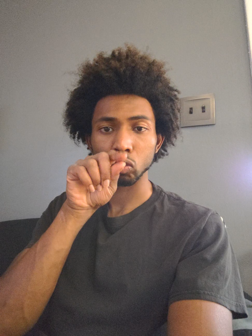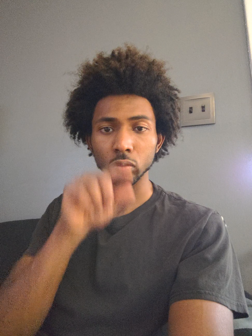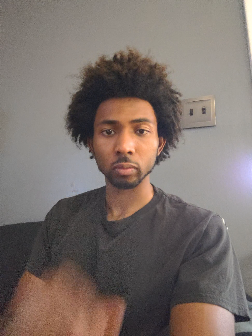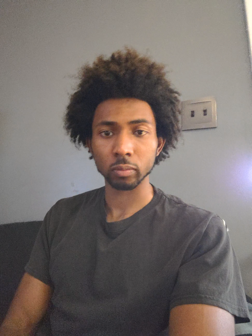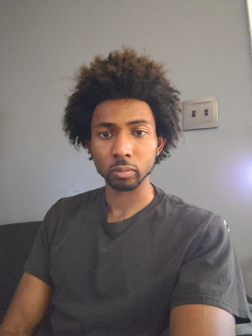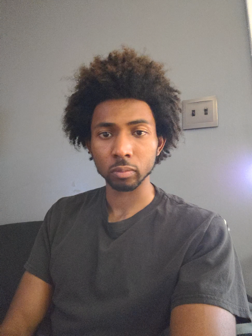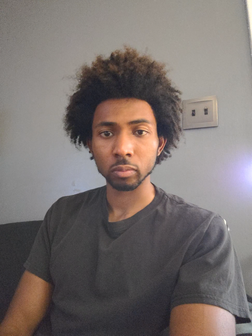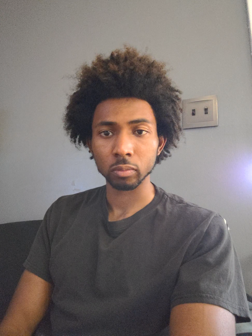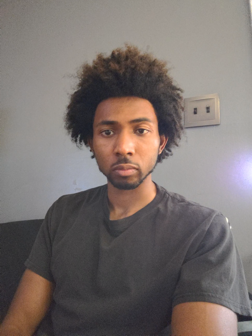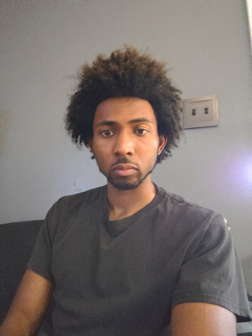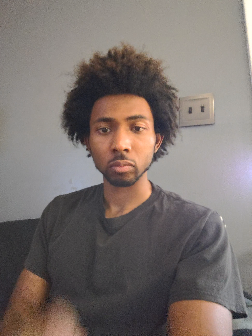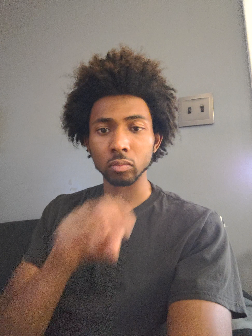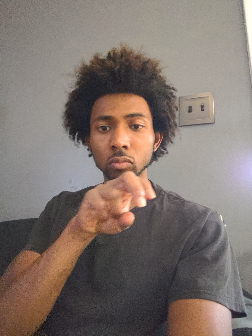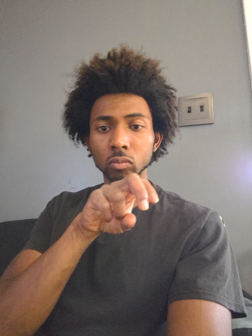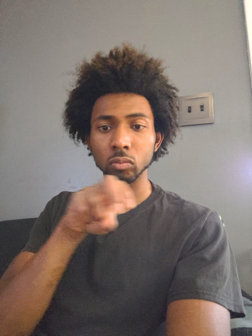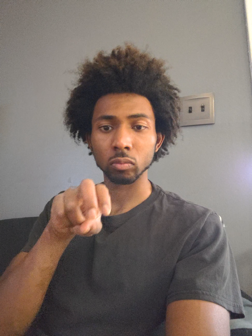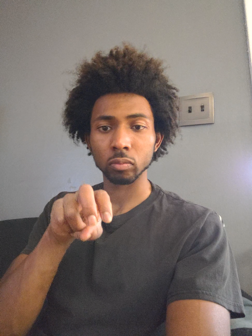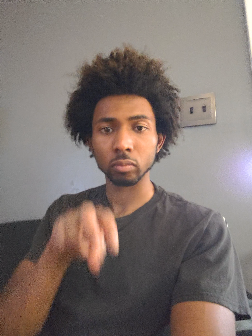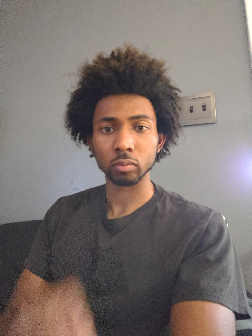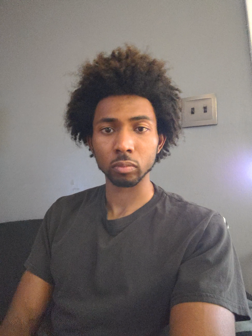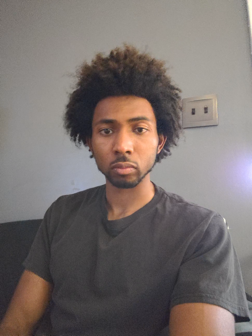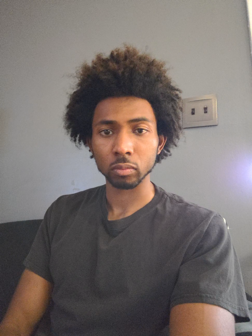couch